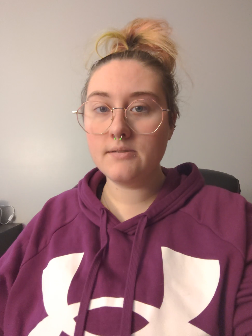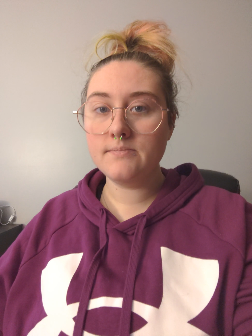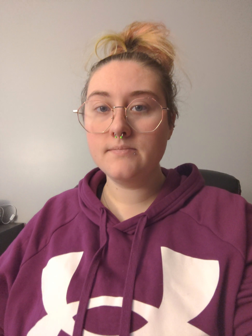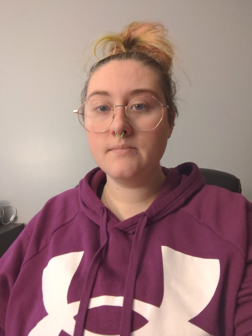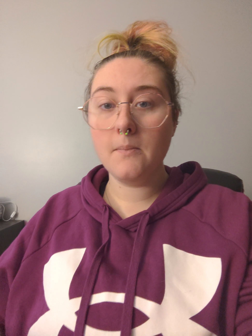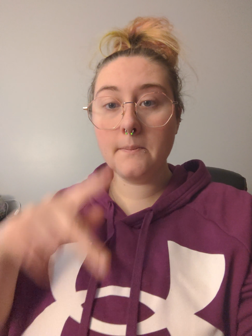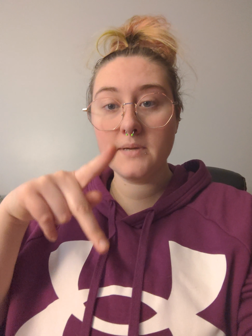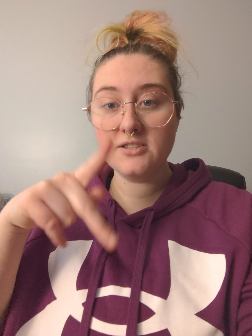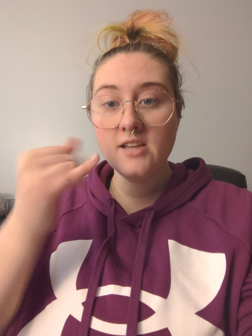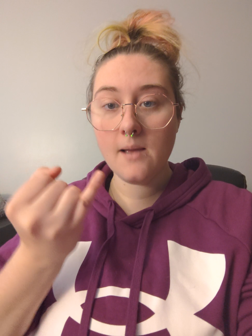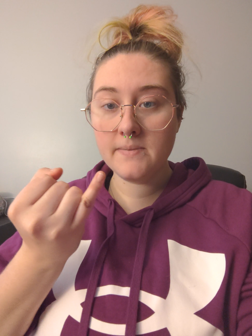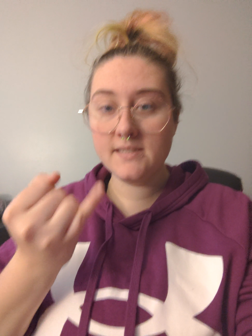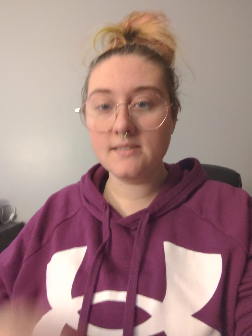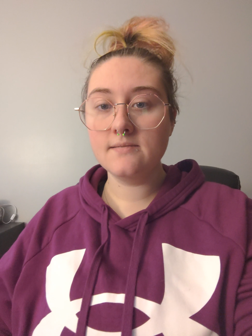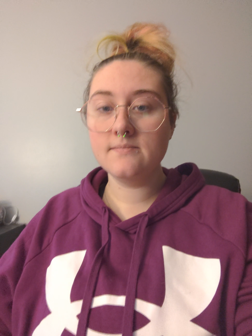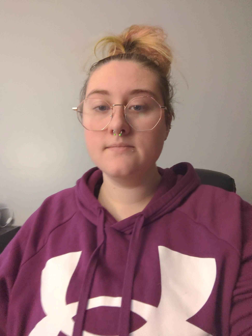pajamas